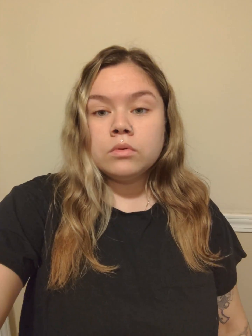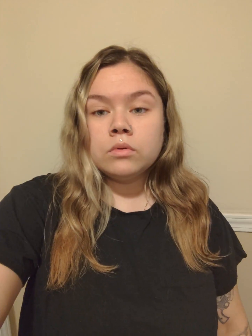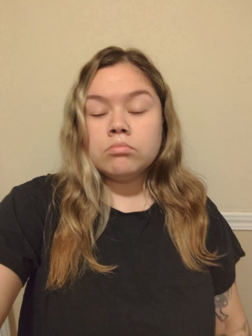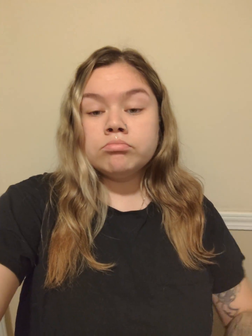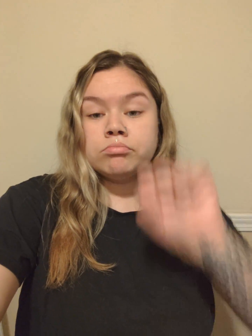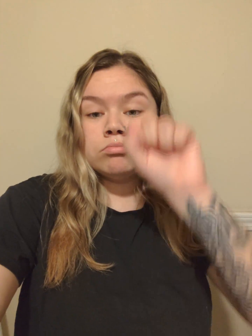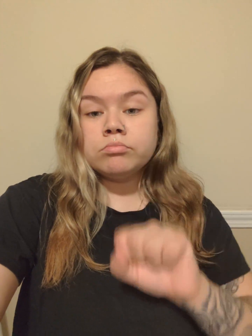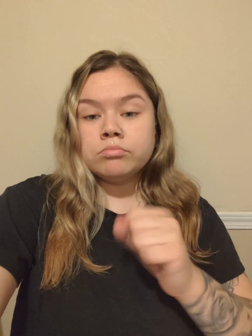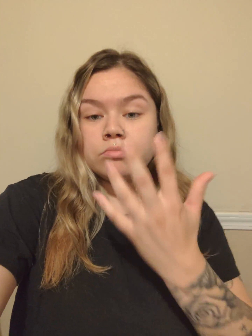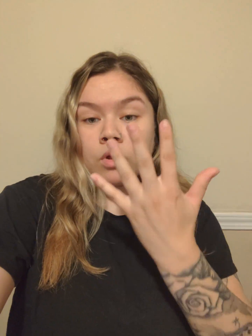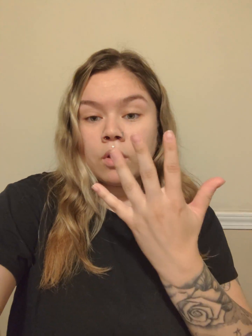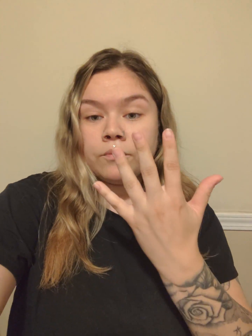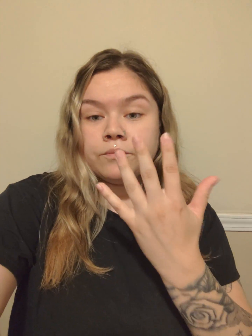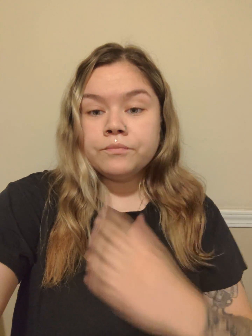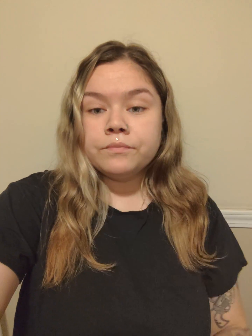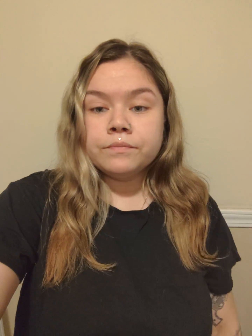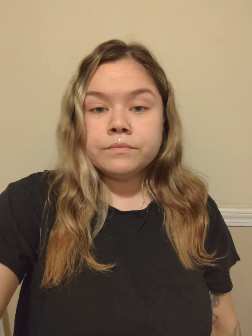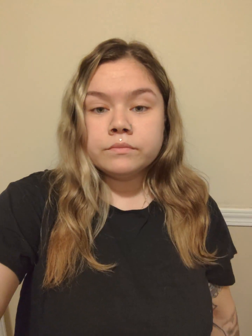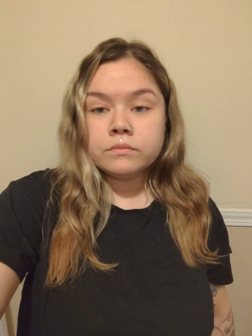gloves